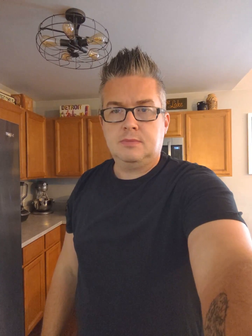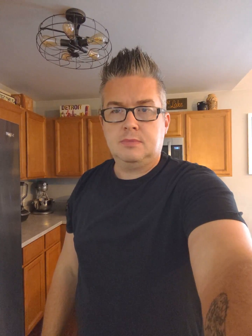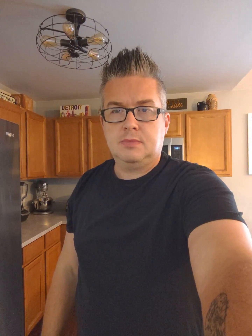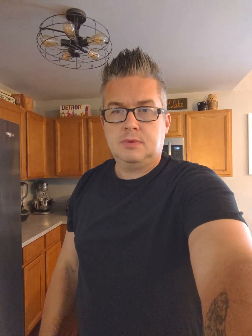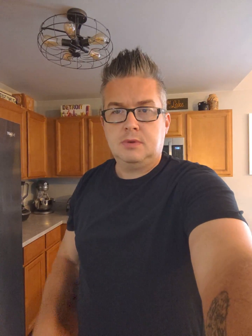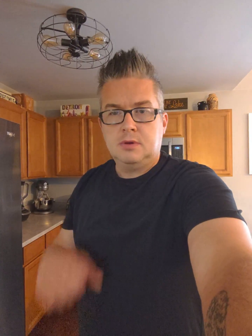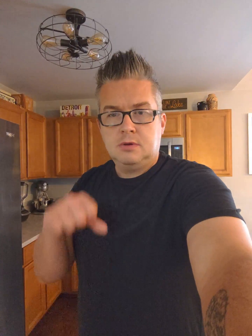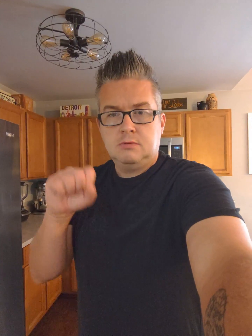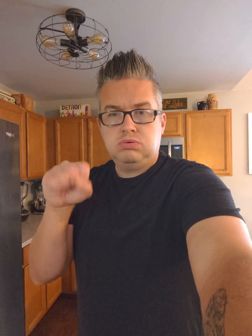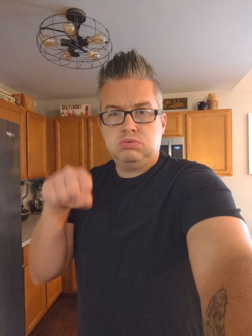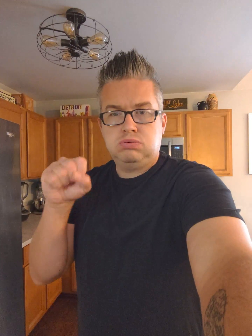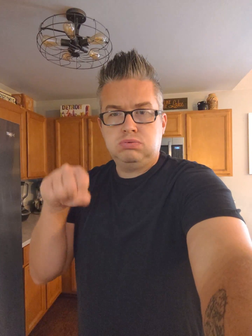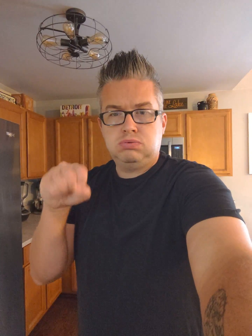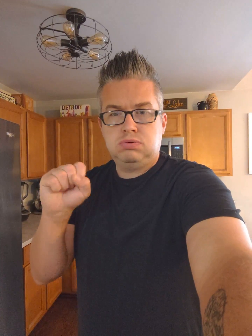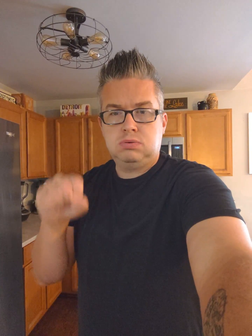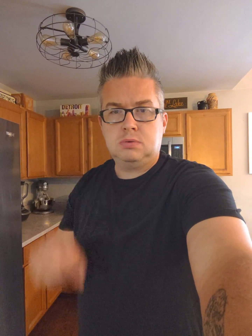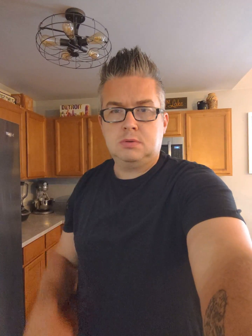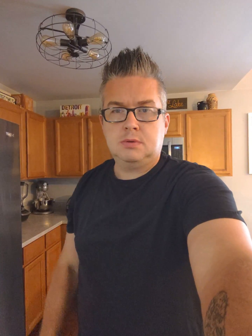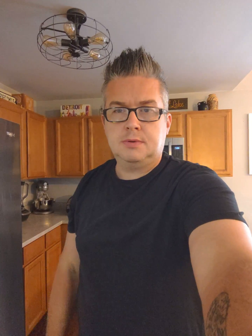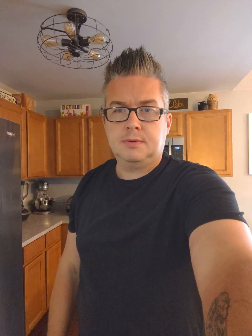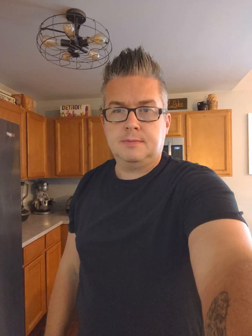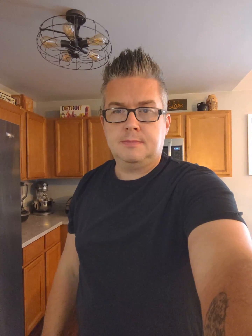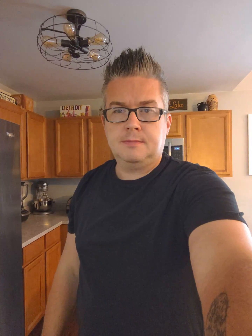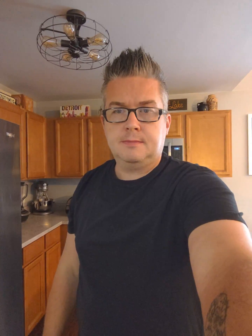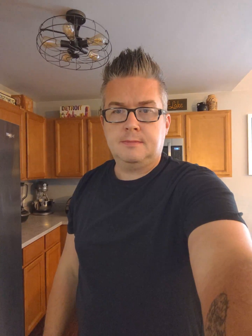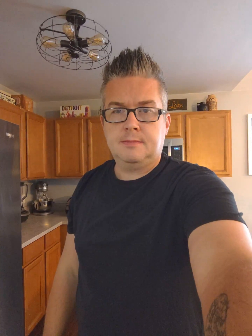motorcycle